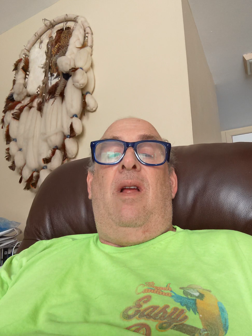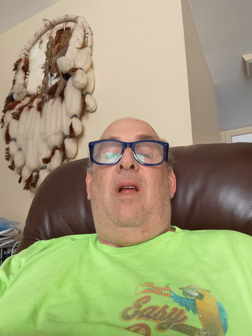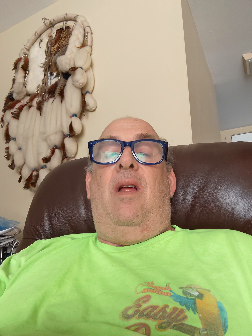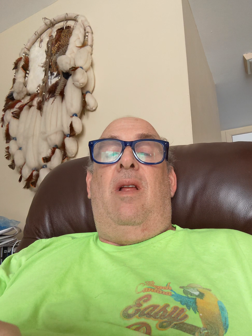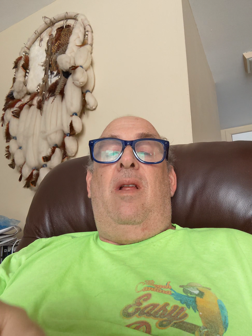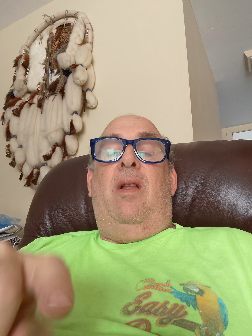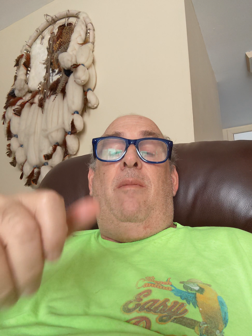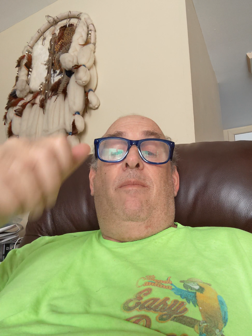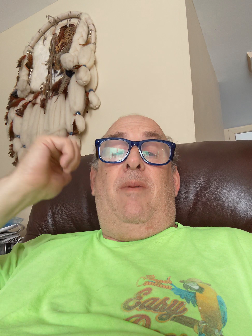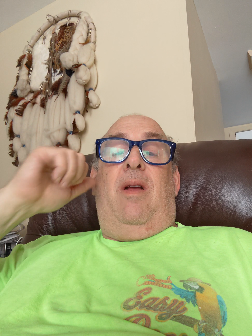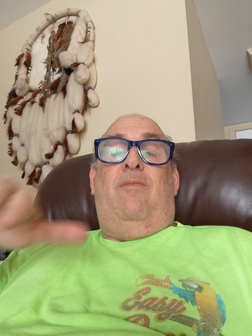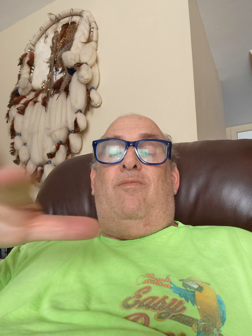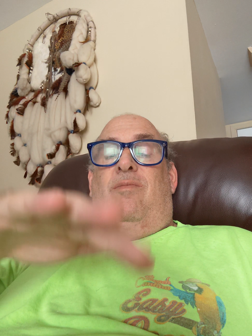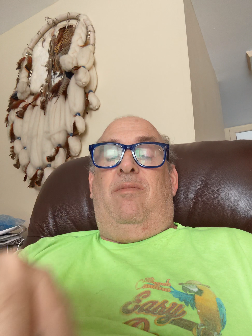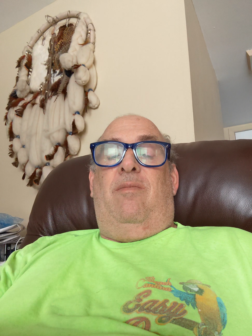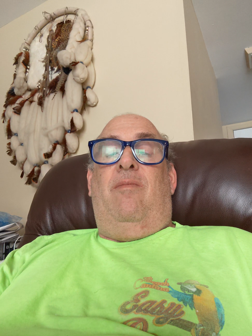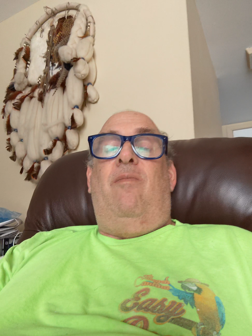backyard